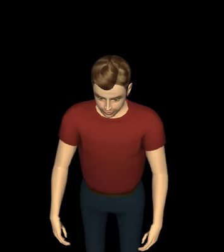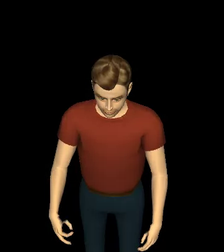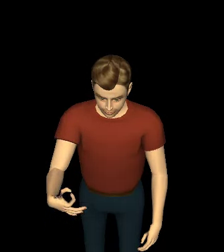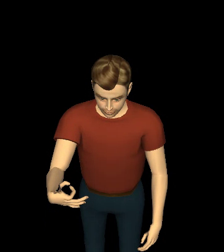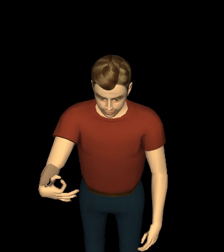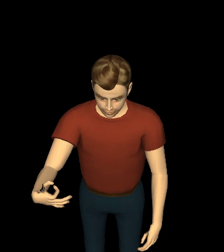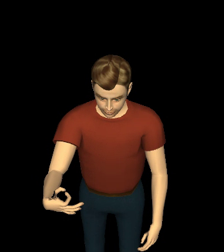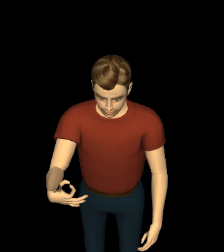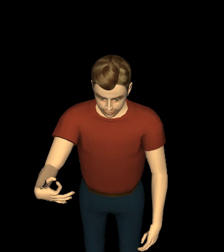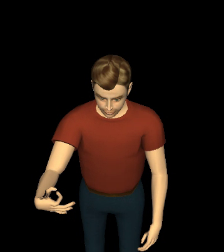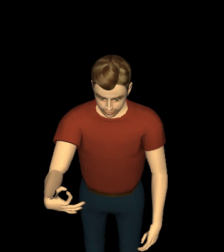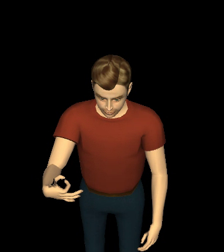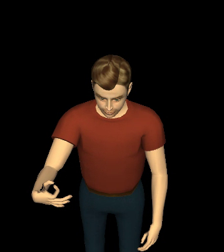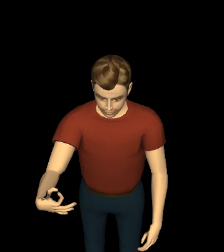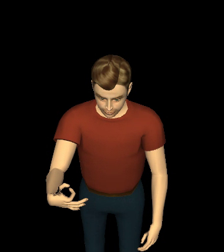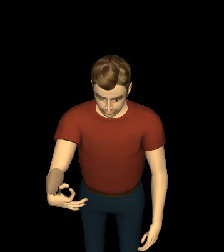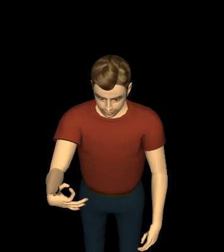تلقائي